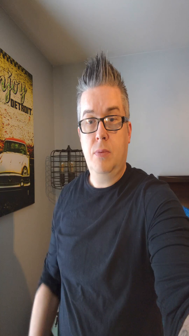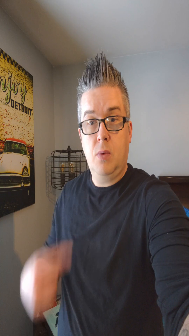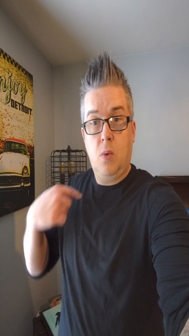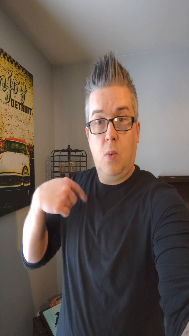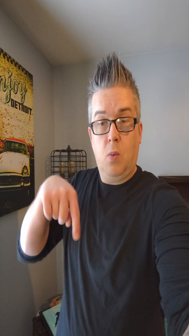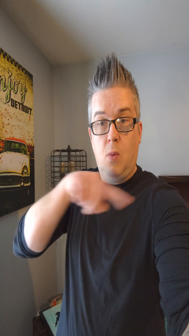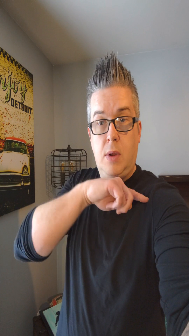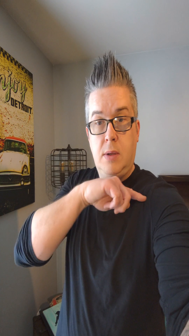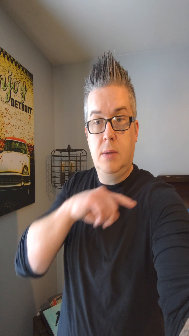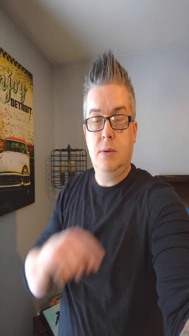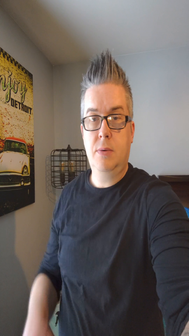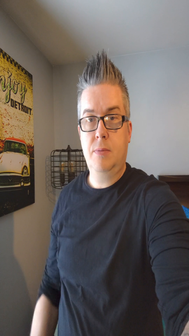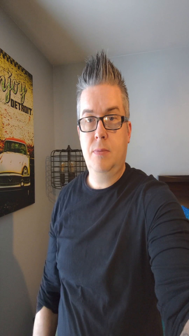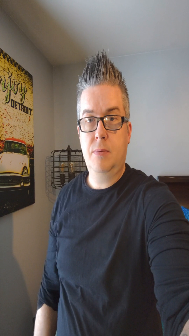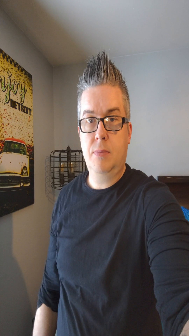we